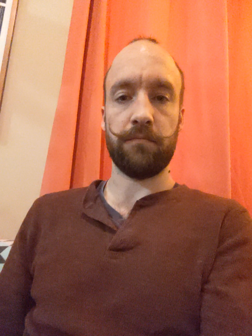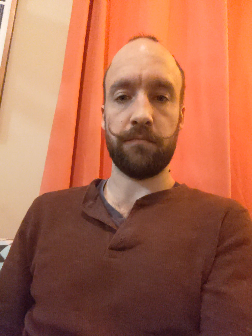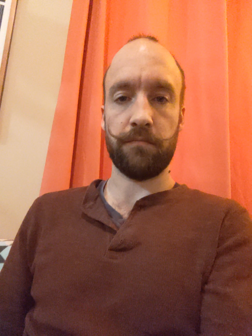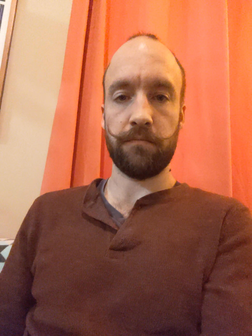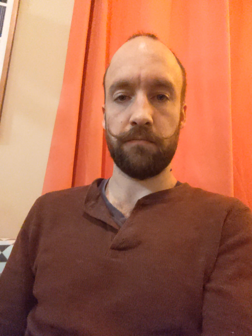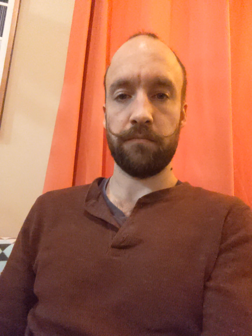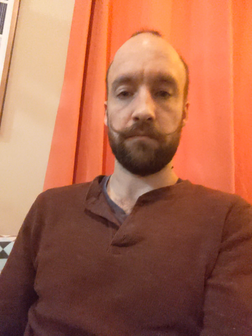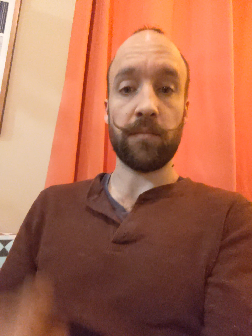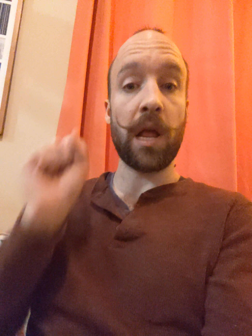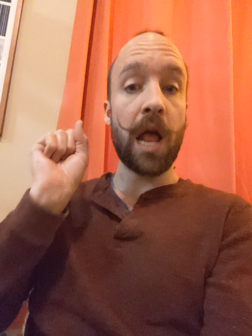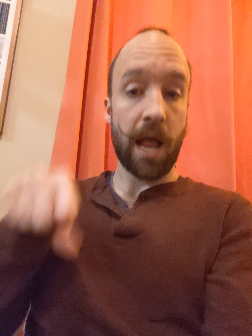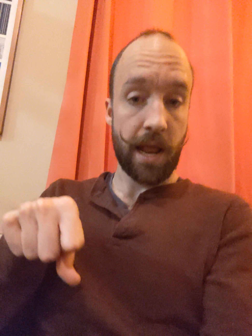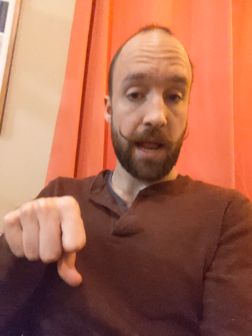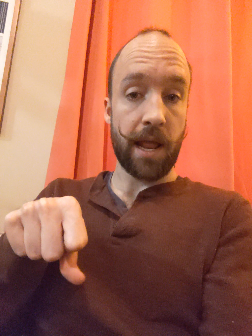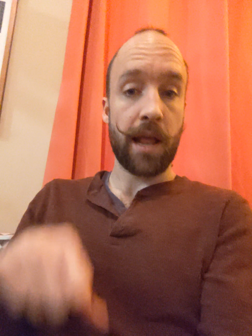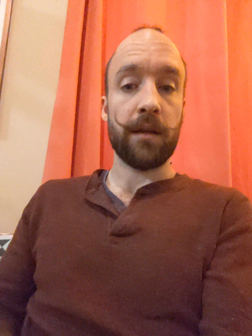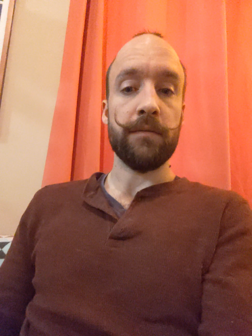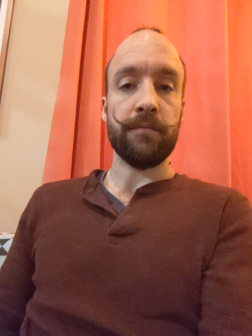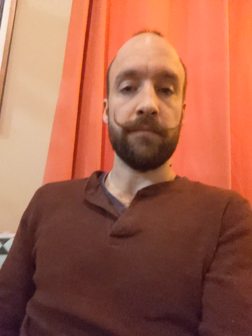can